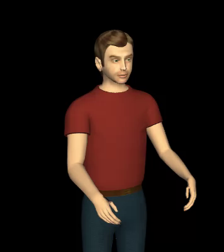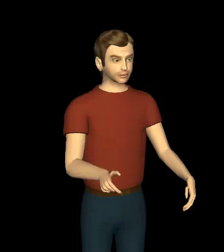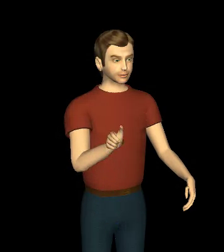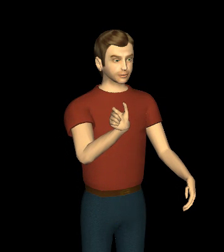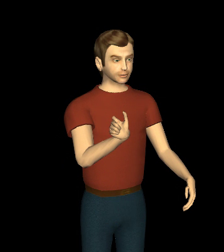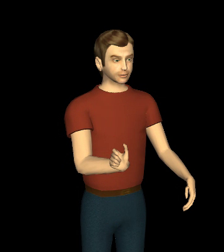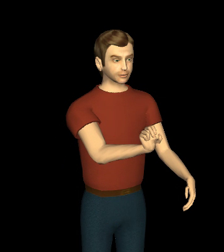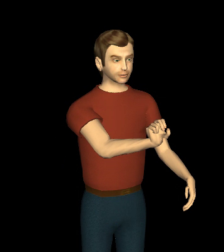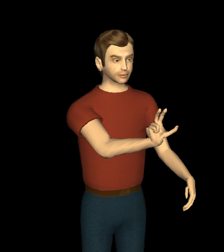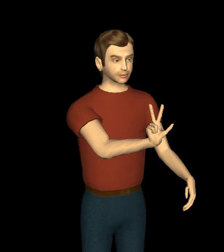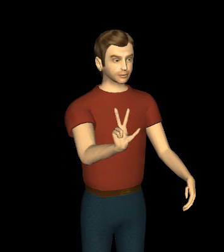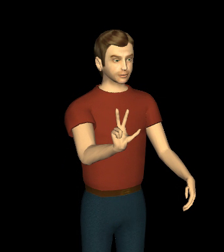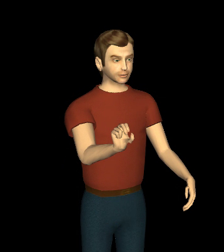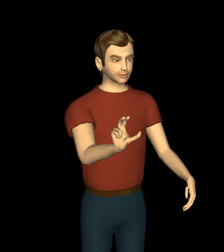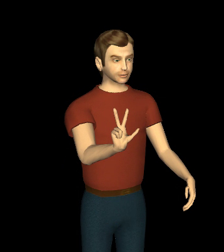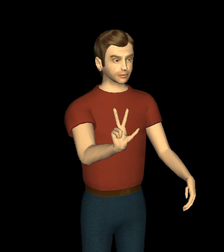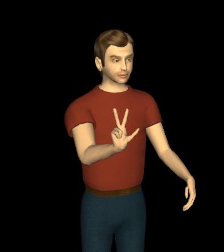راكب